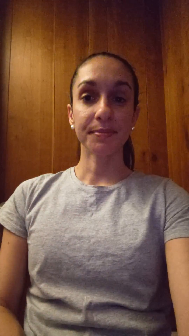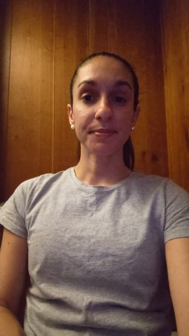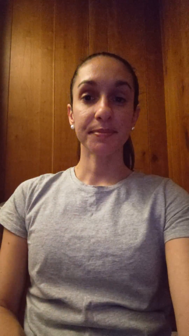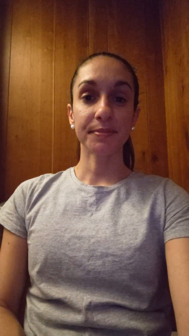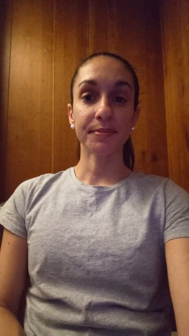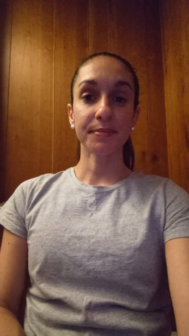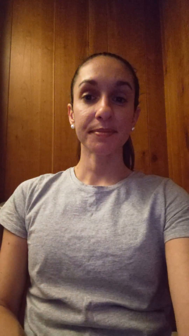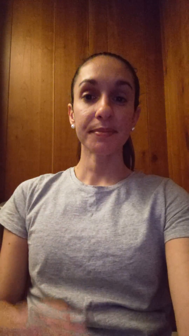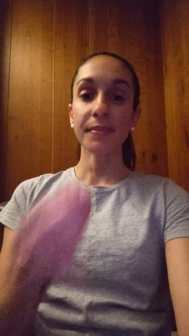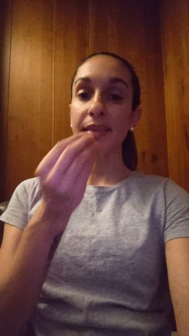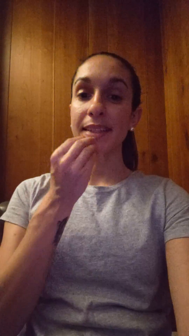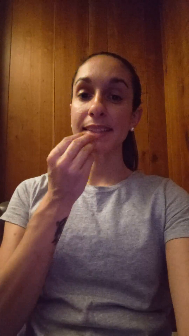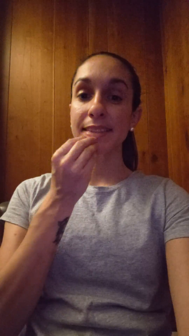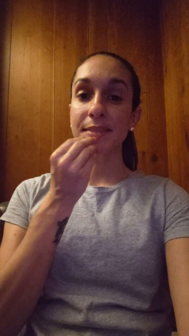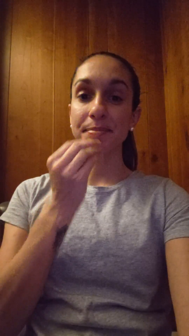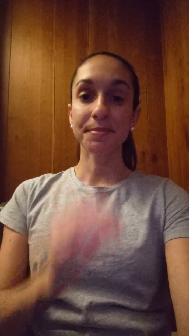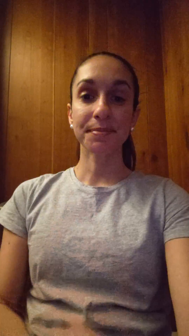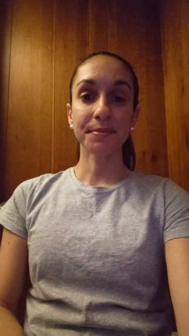eat